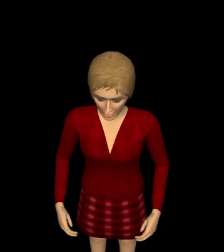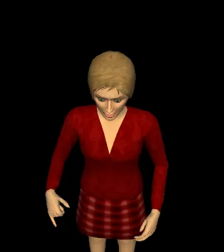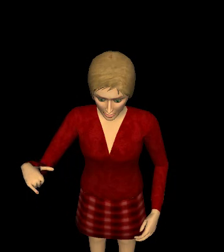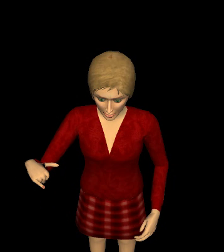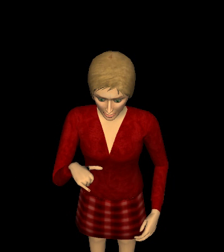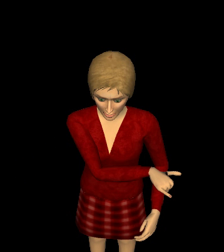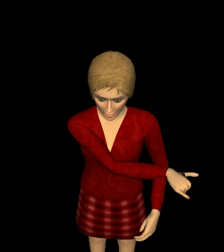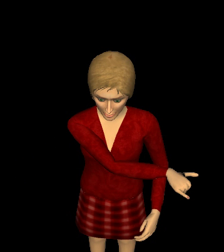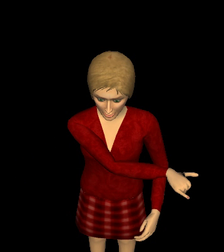طائرة